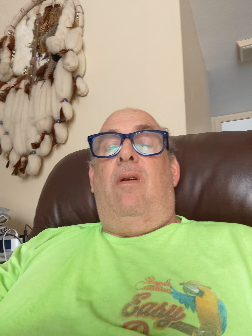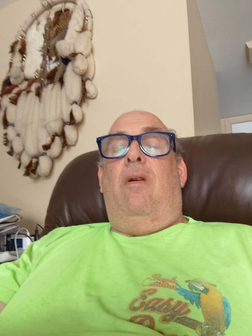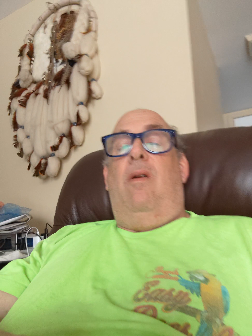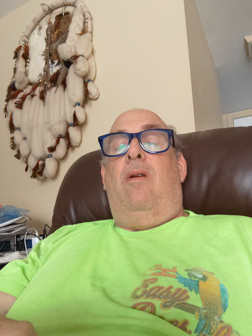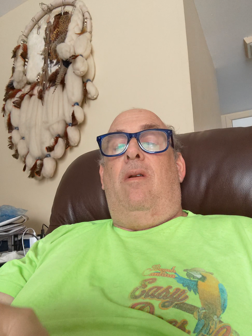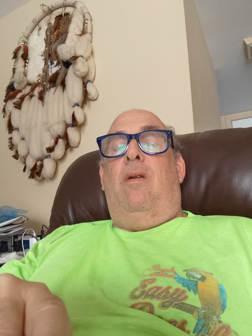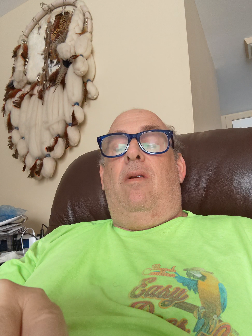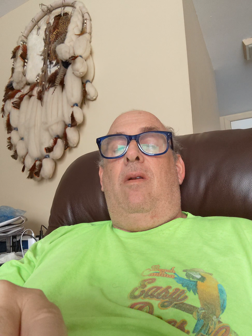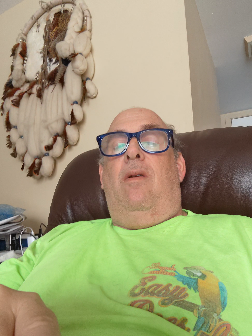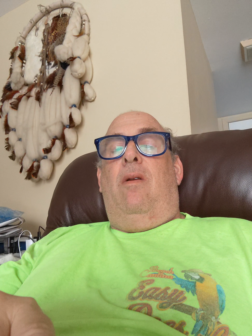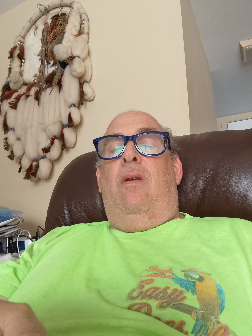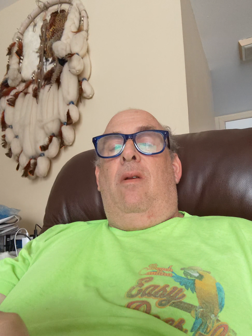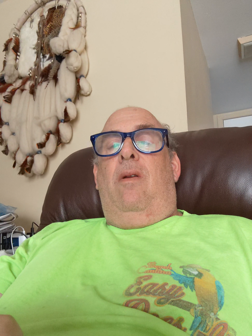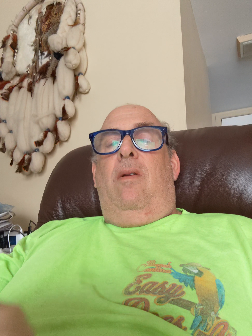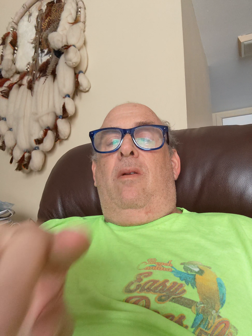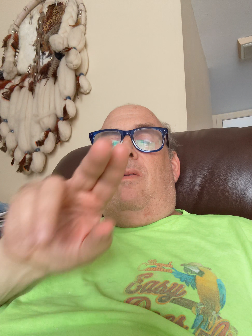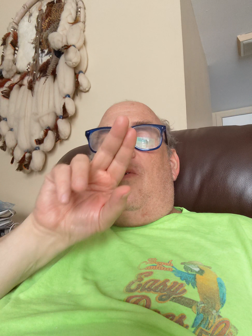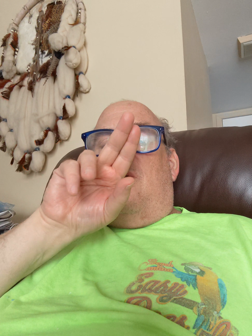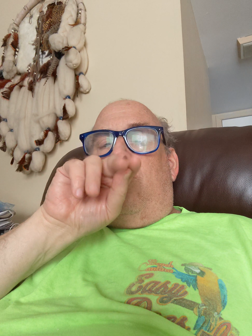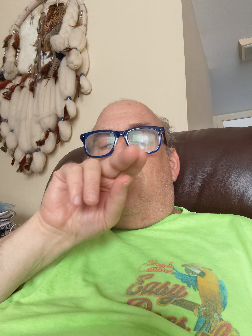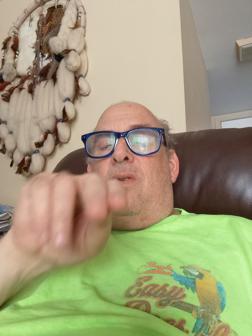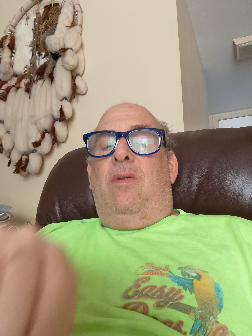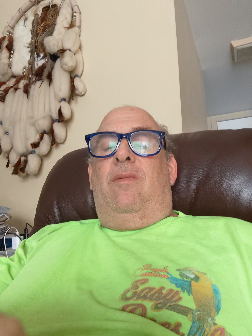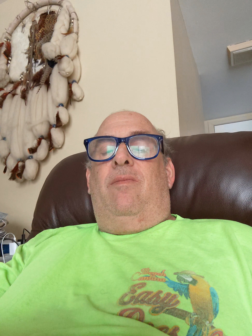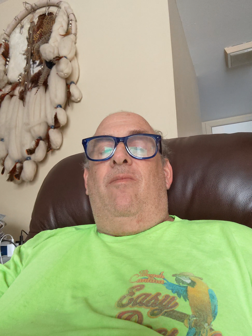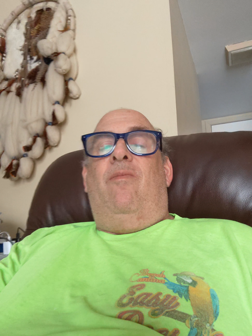goose